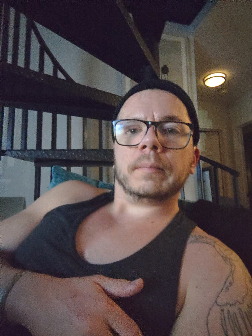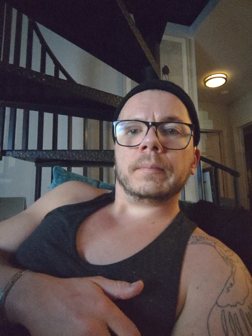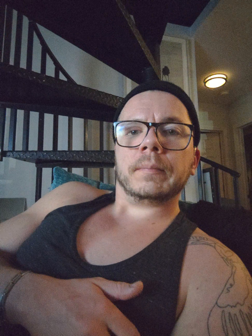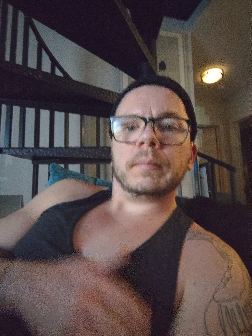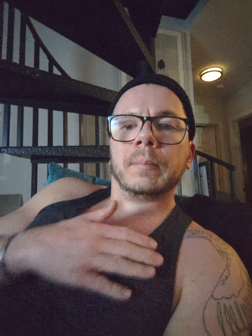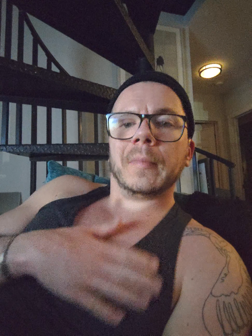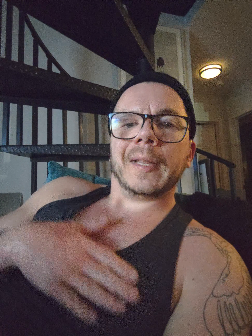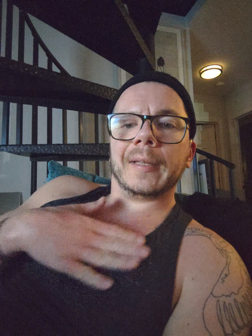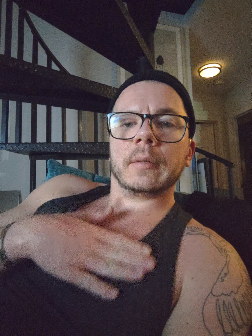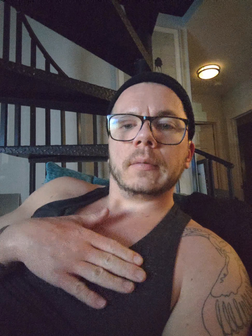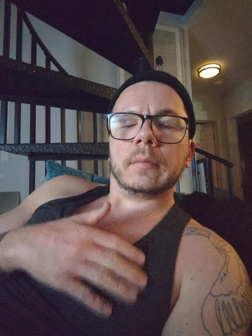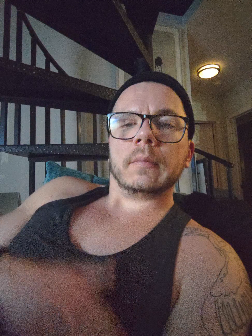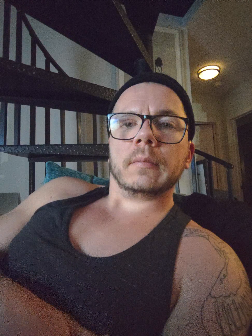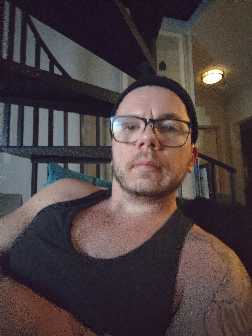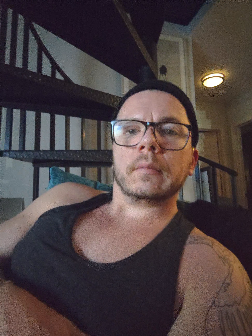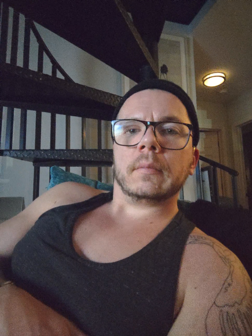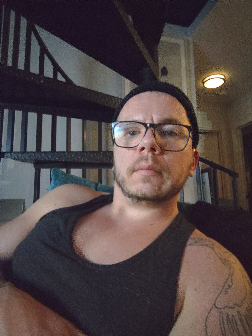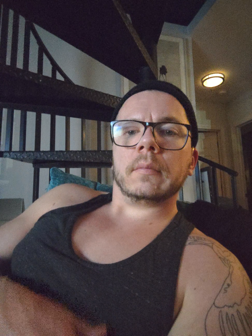please